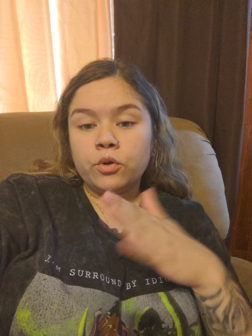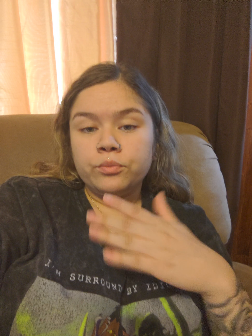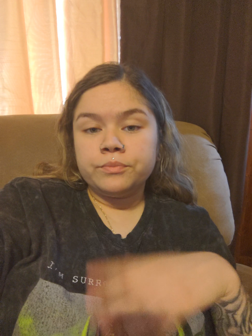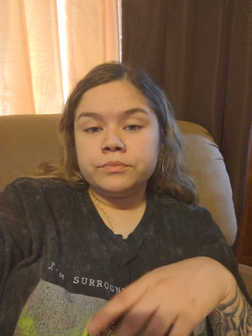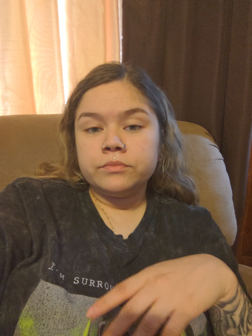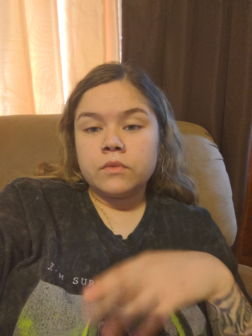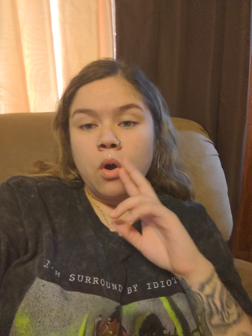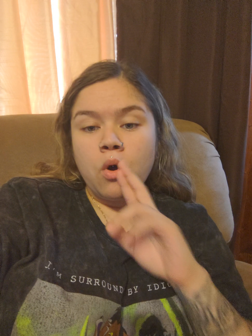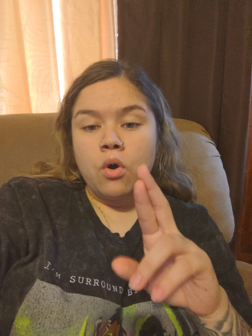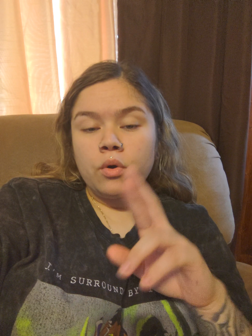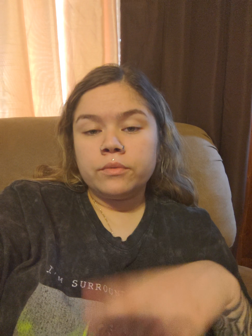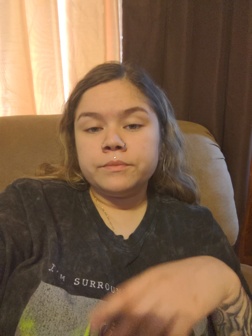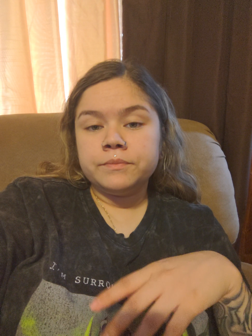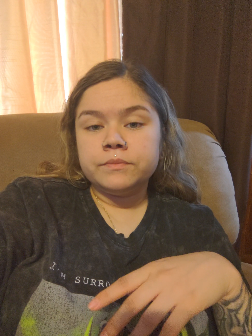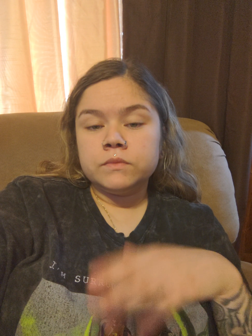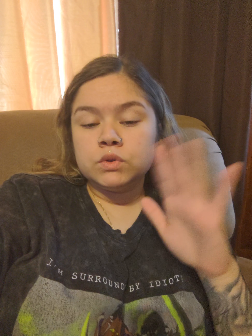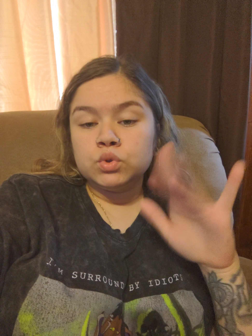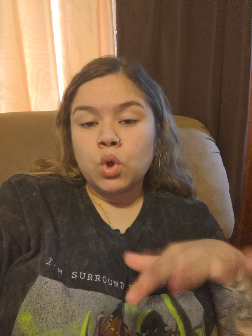are